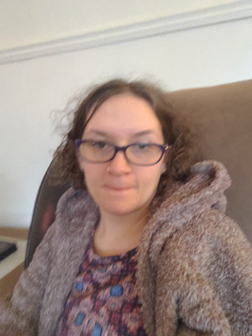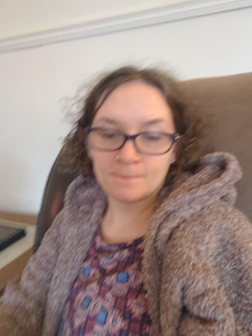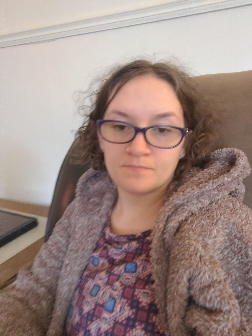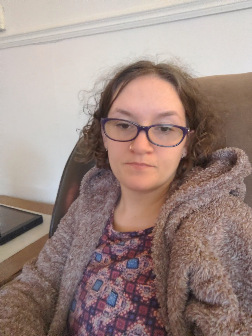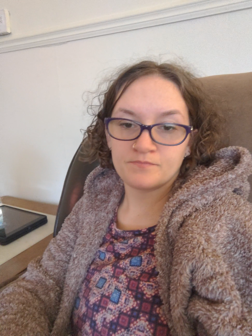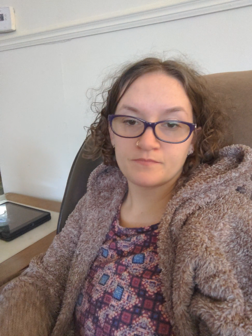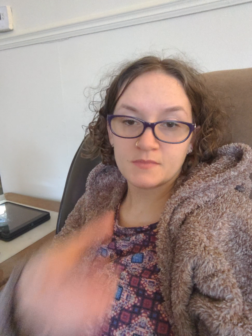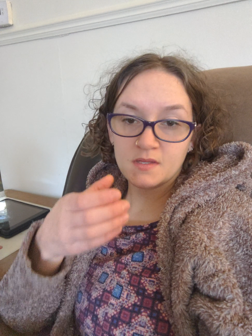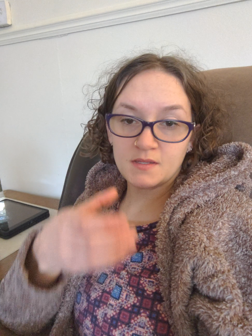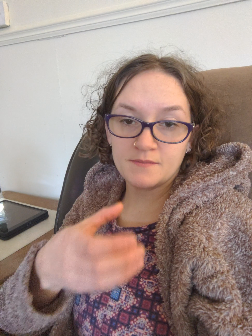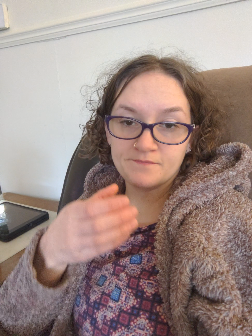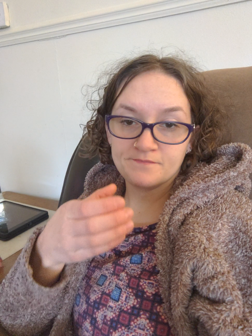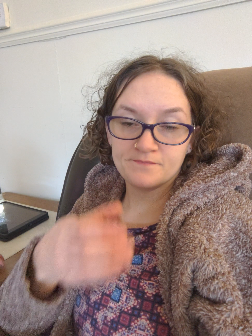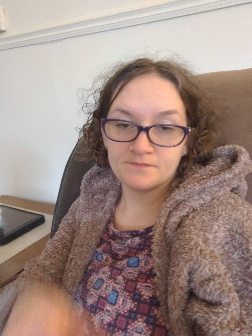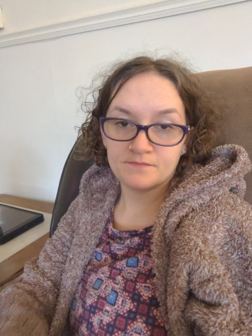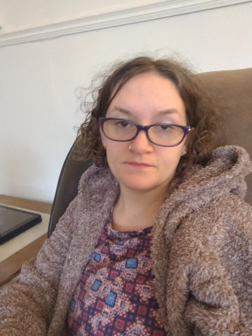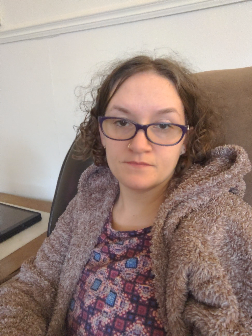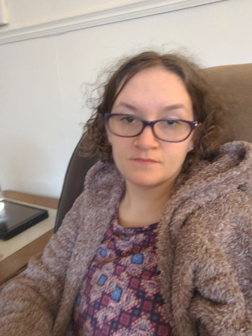can